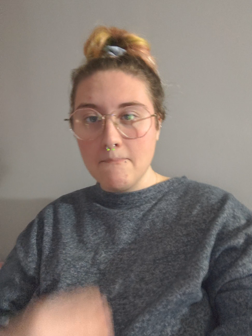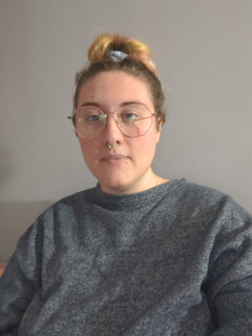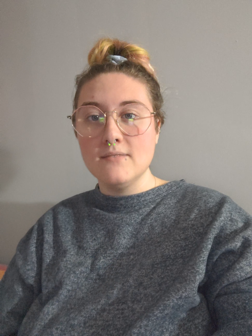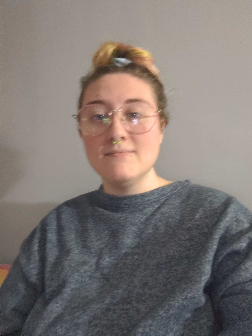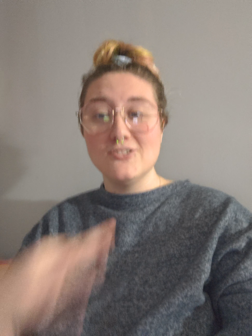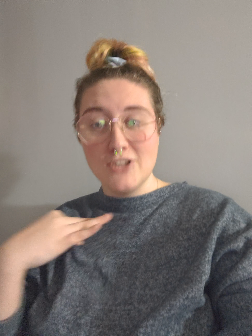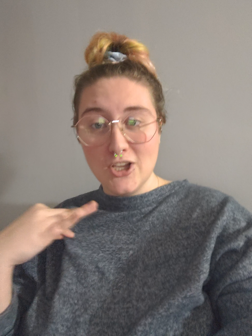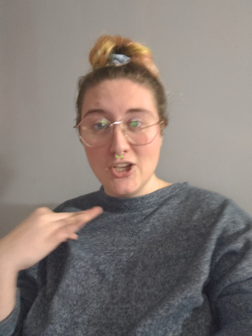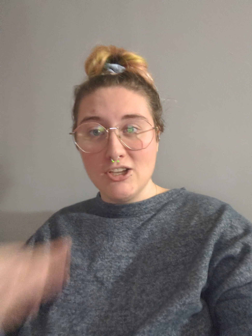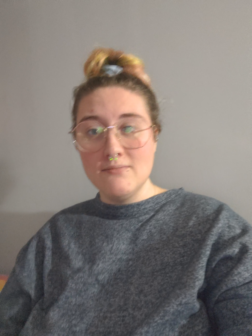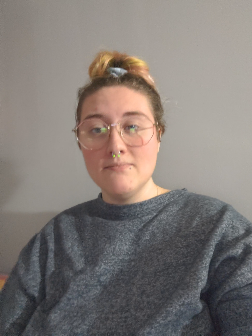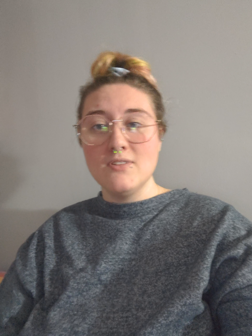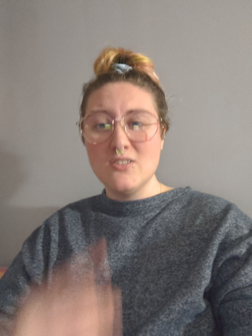shirt